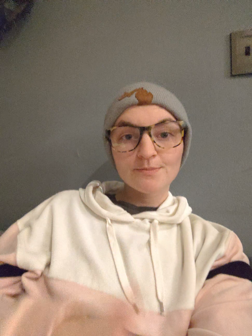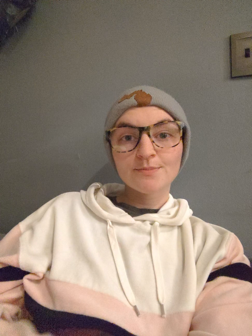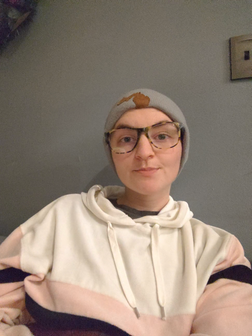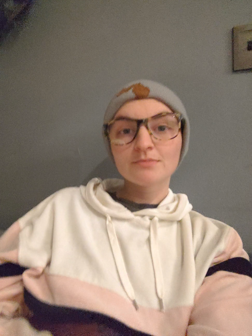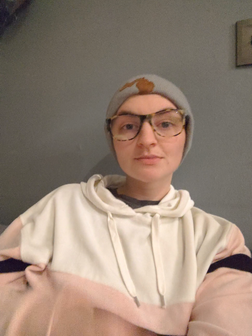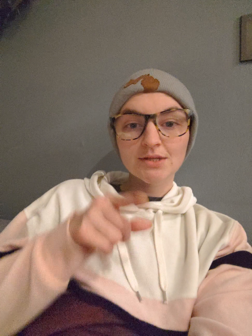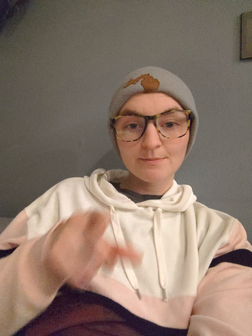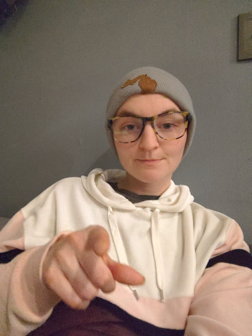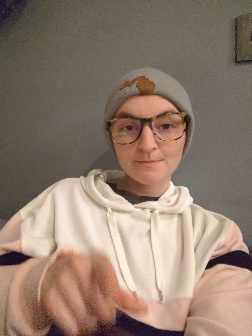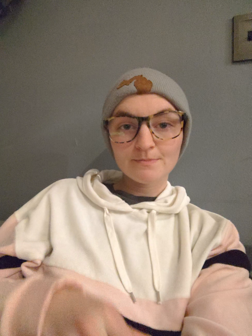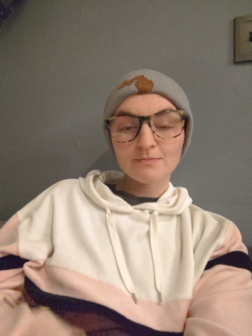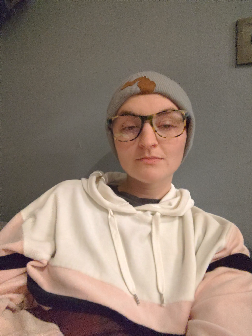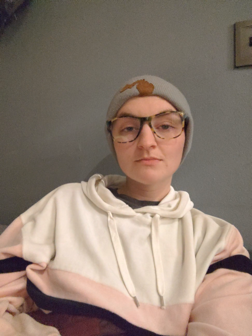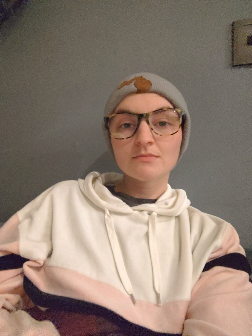there